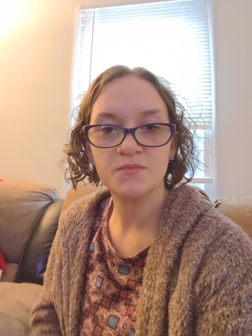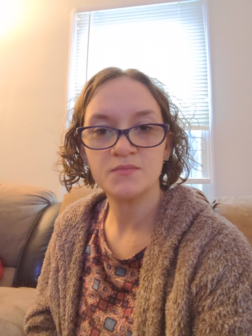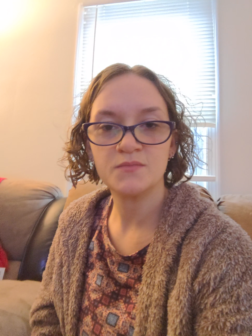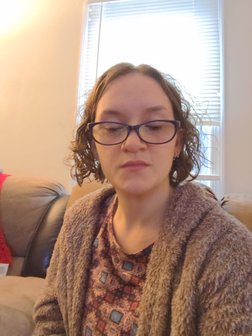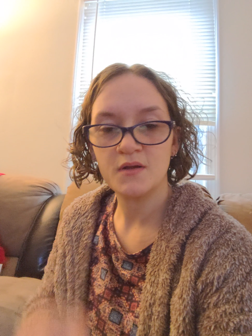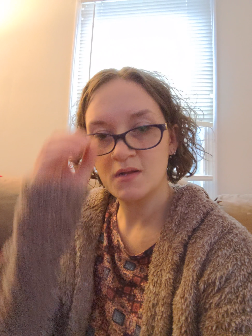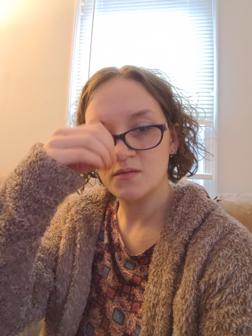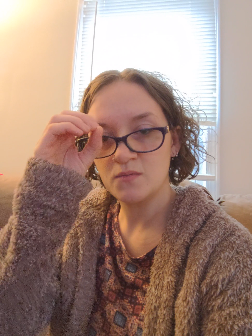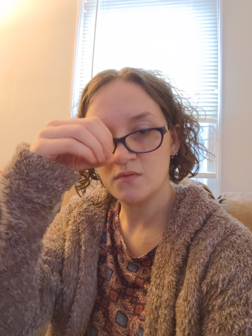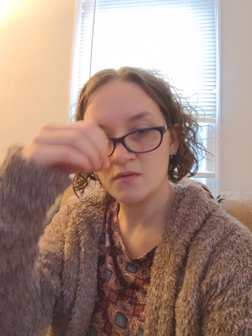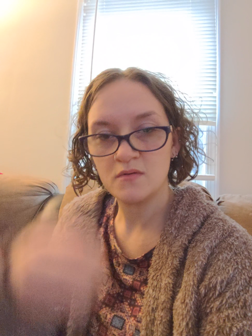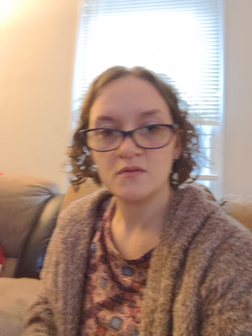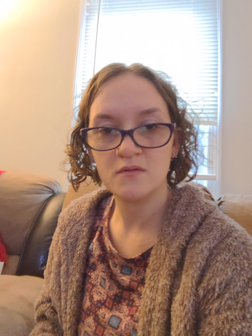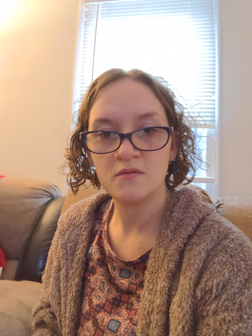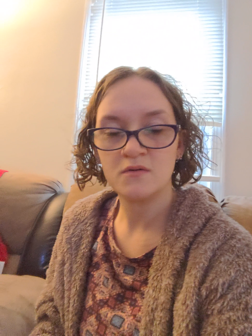owl